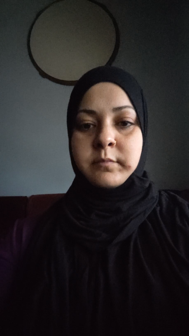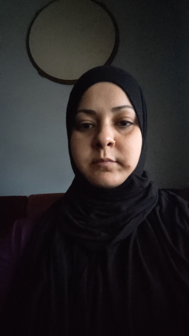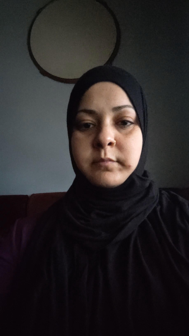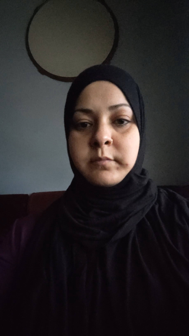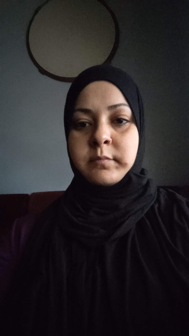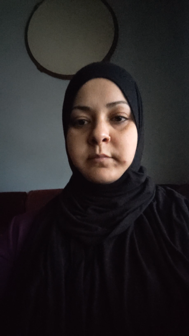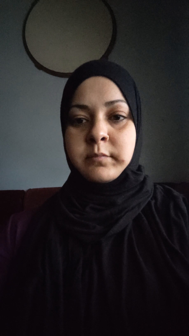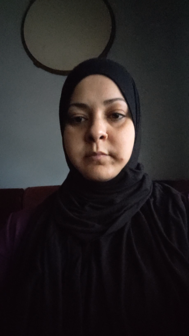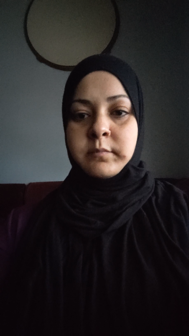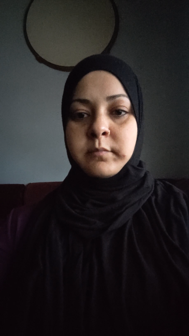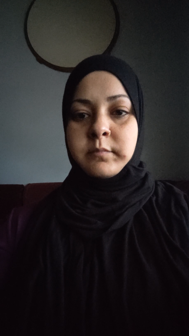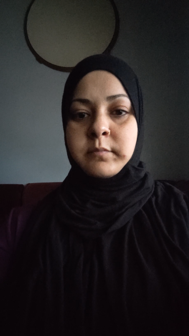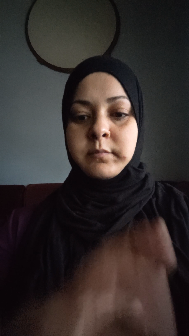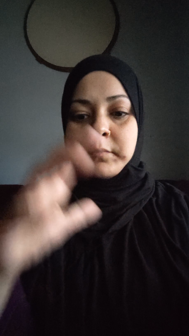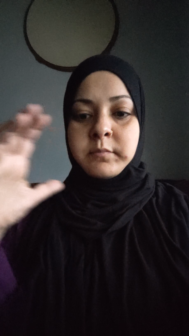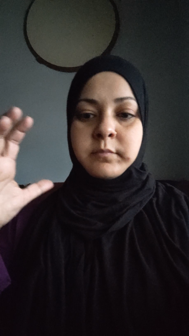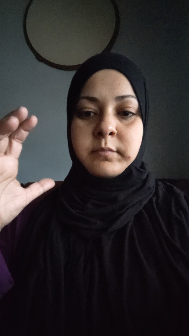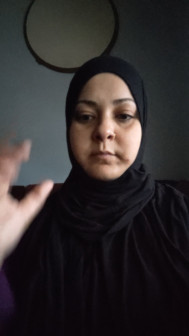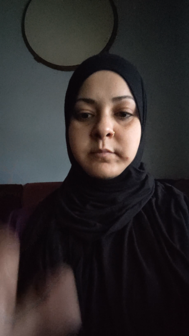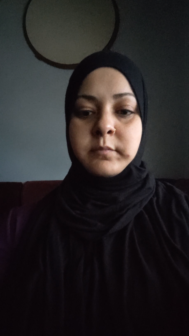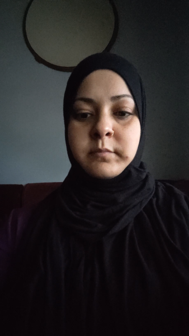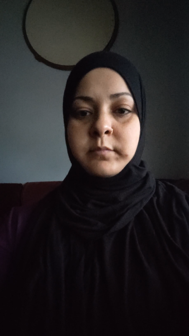much